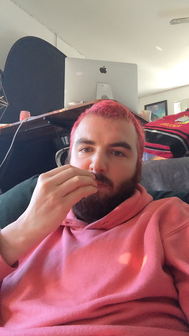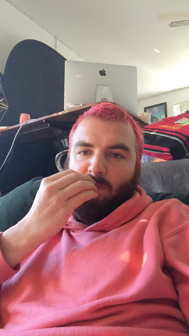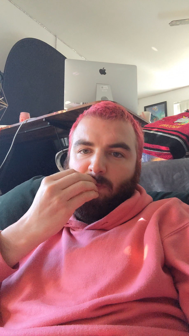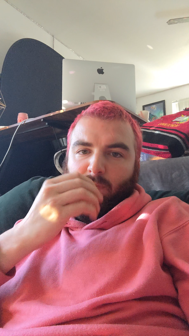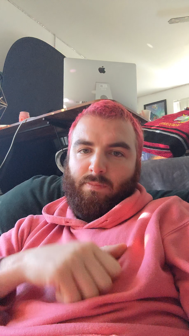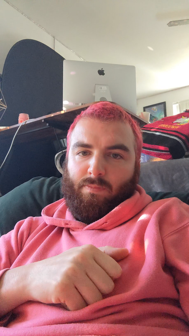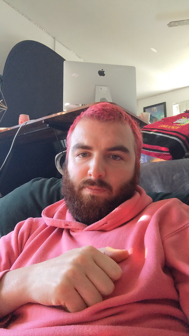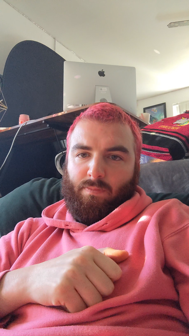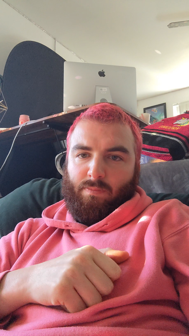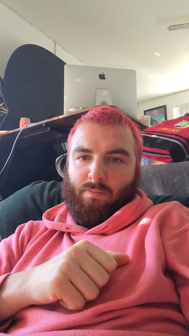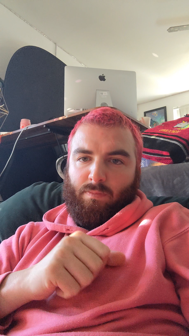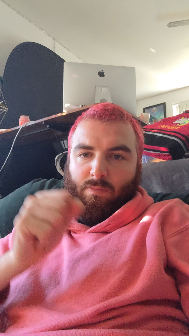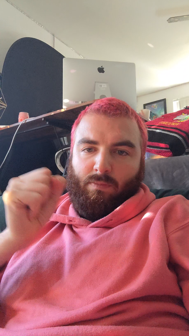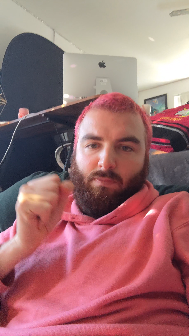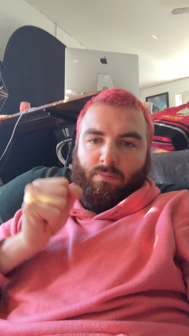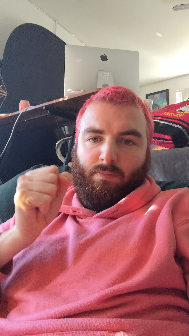cold